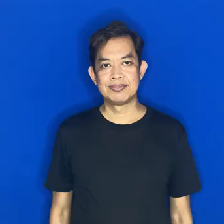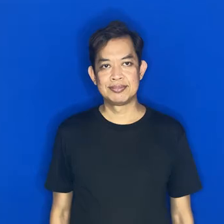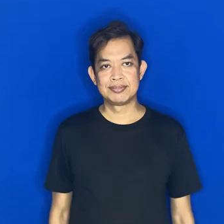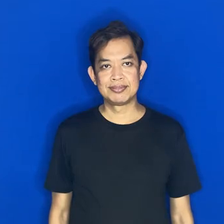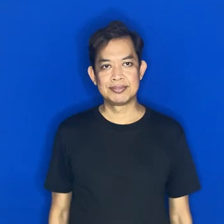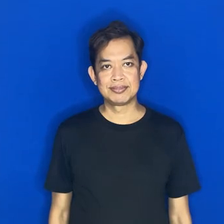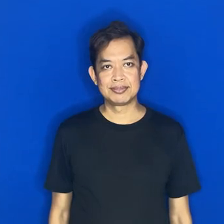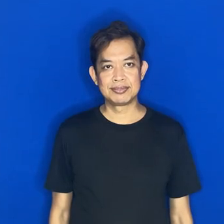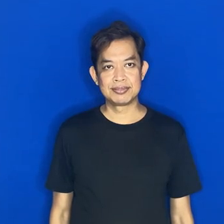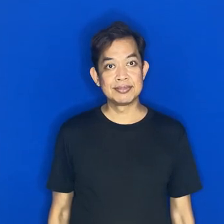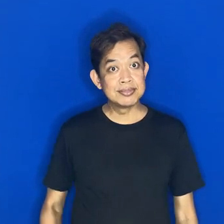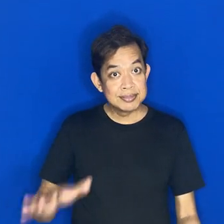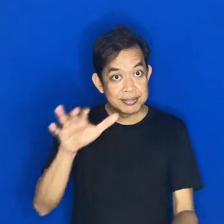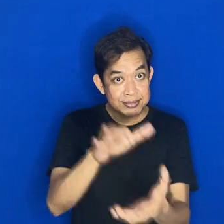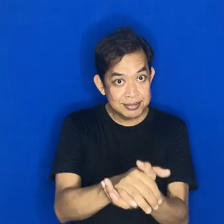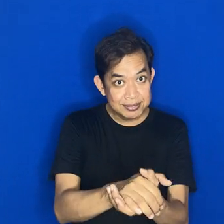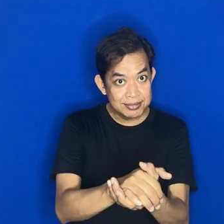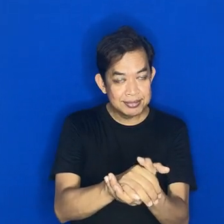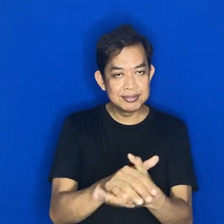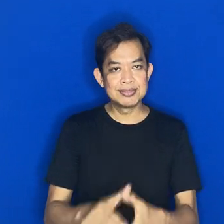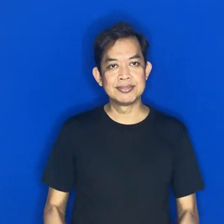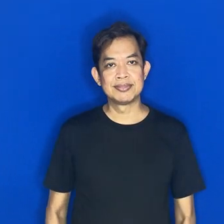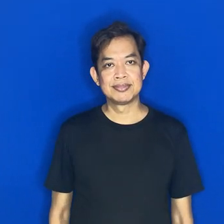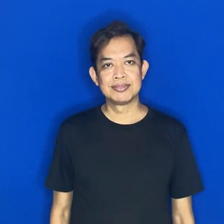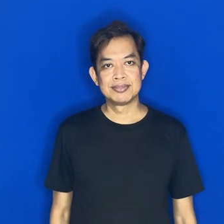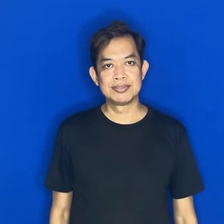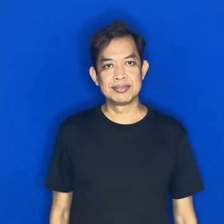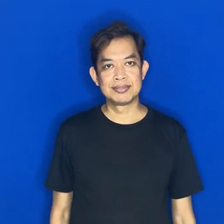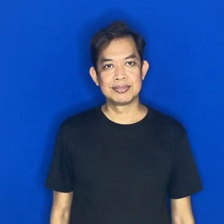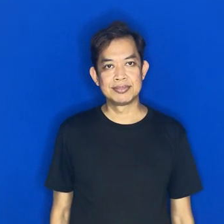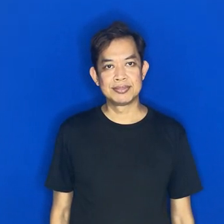married